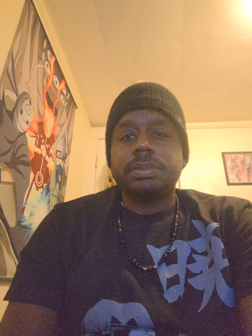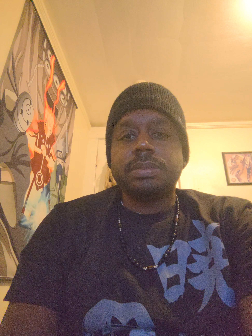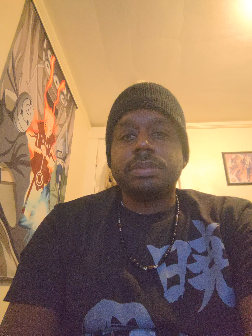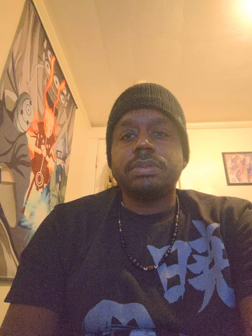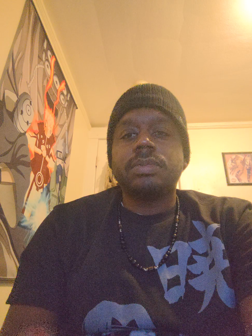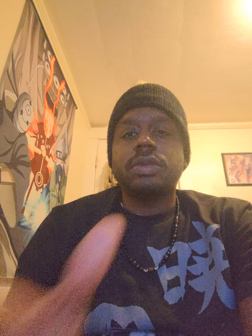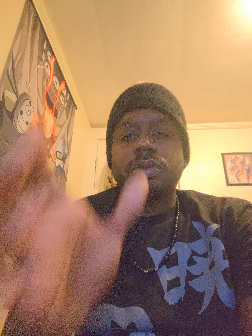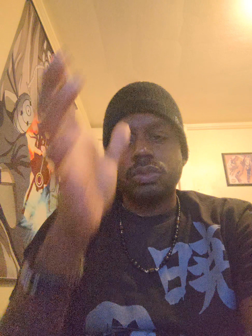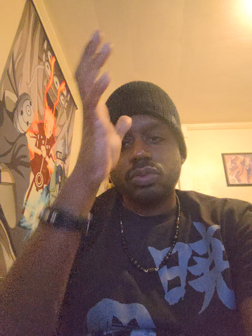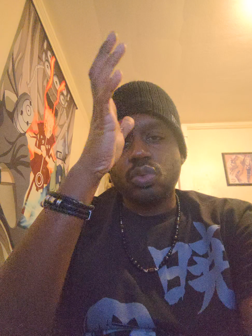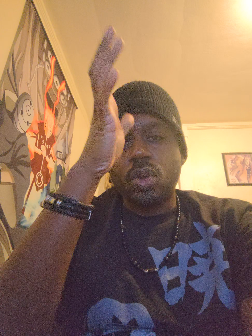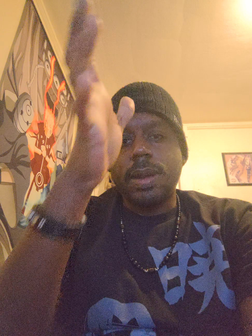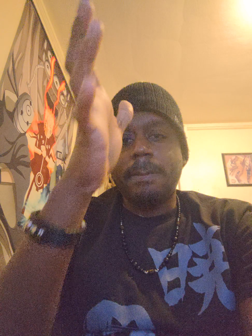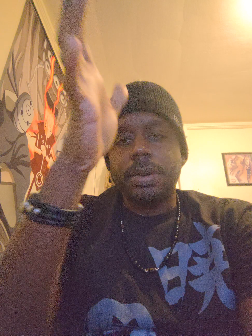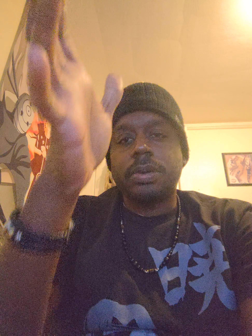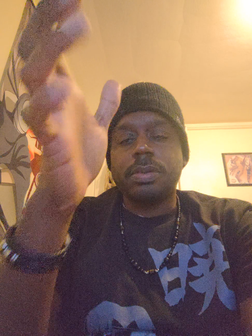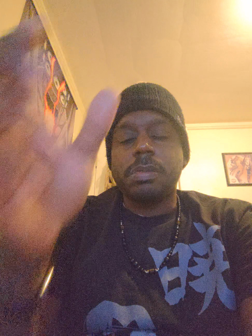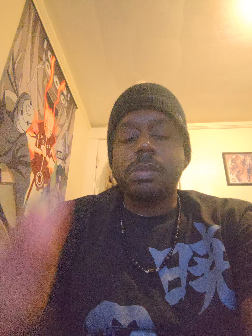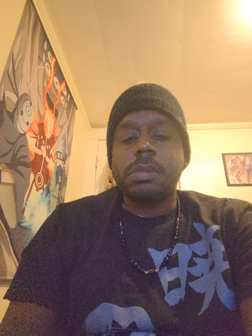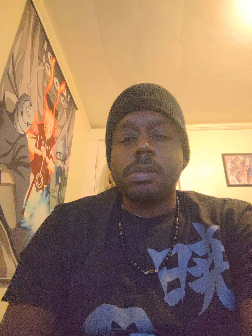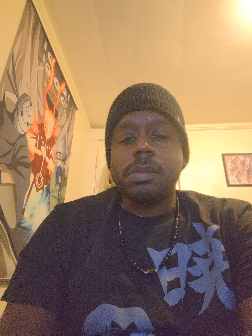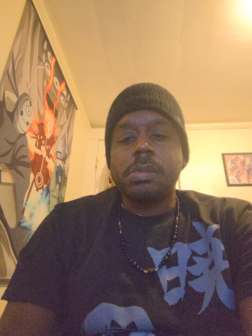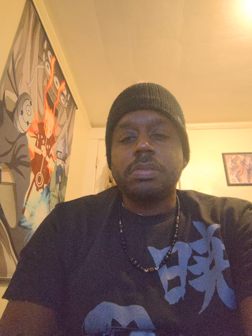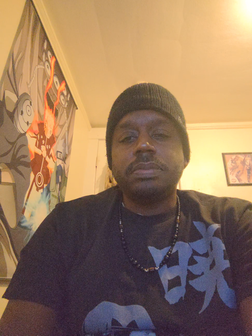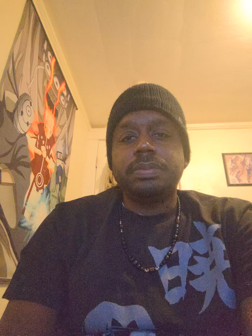grandpa